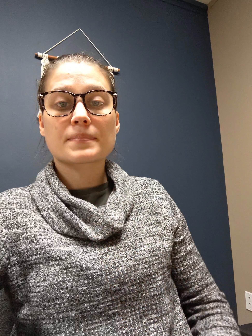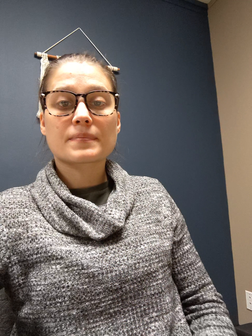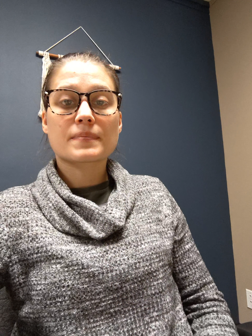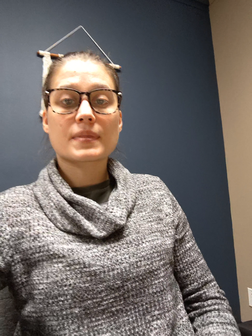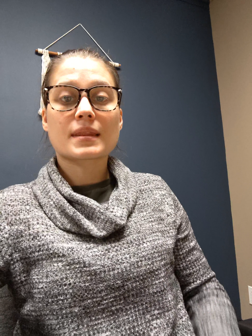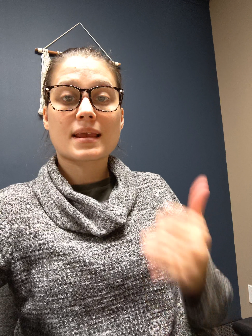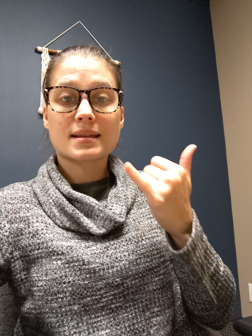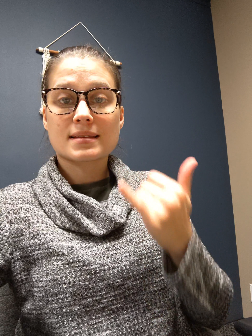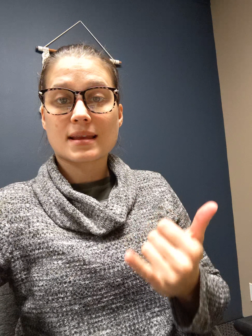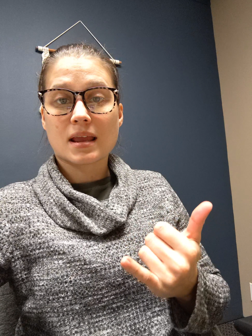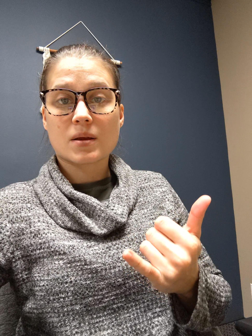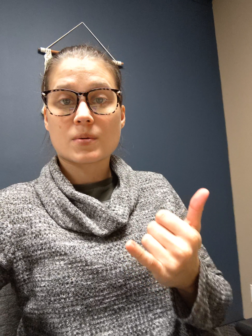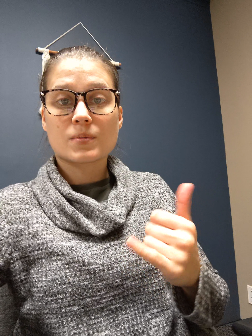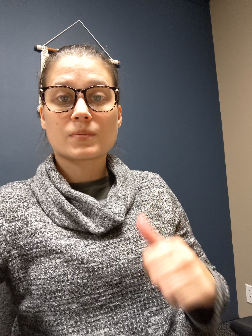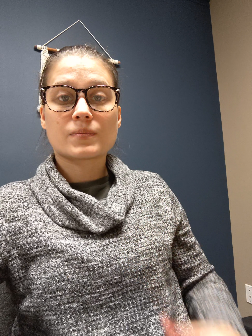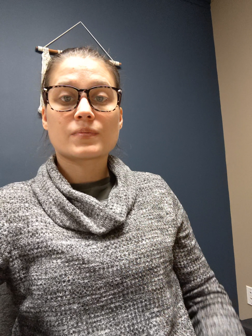now